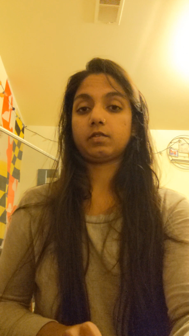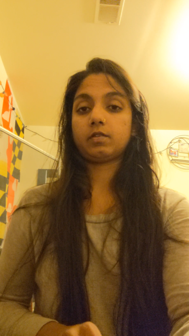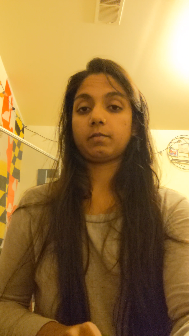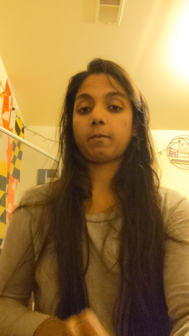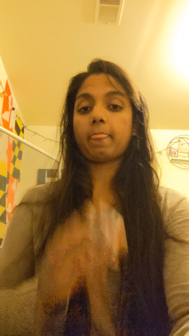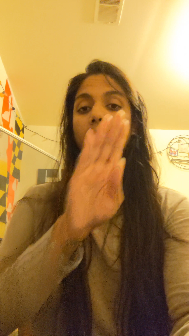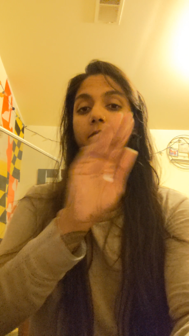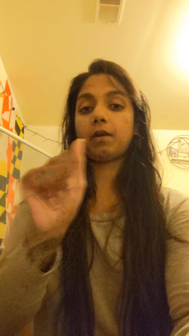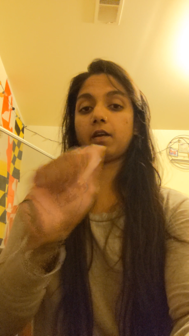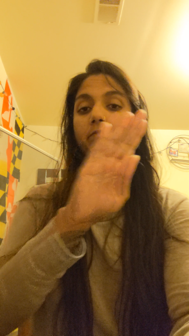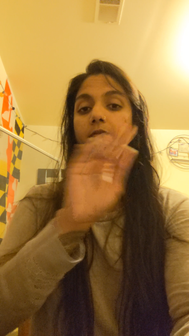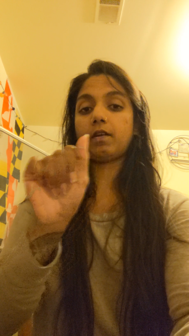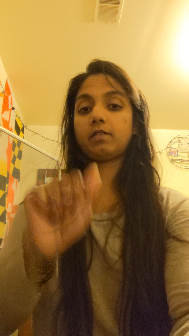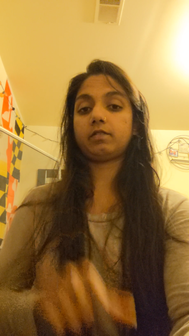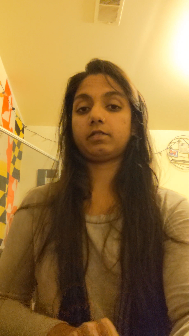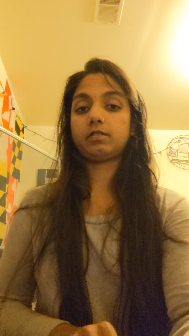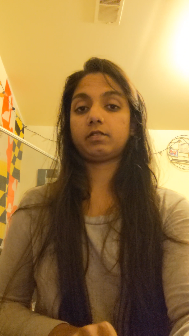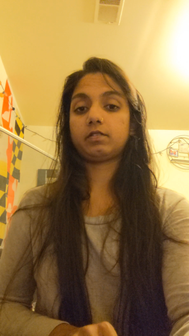baa baa